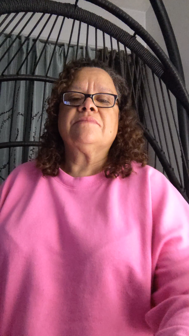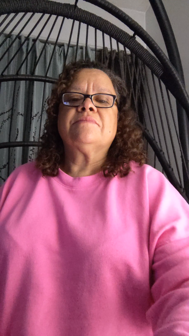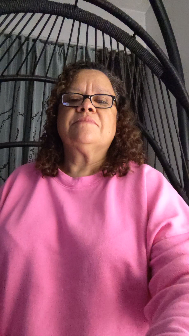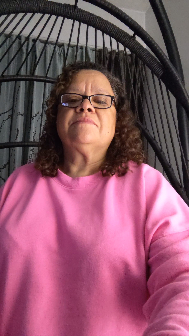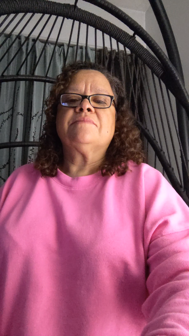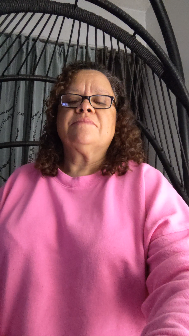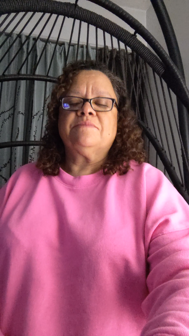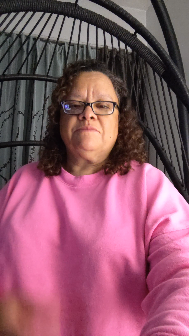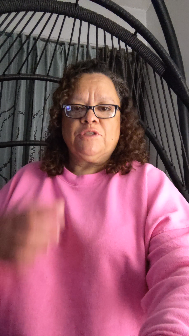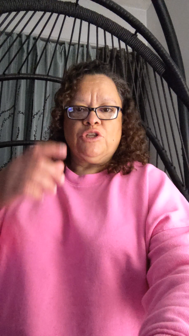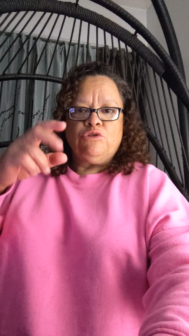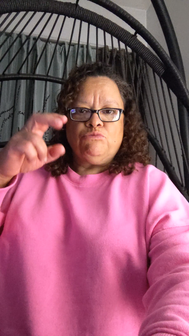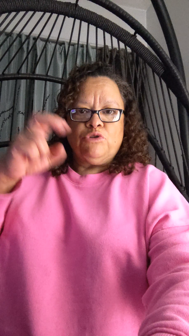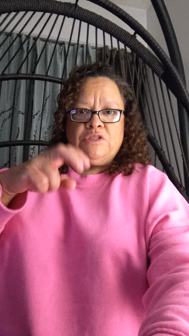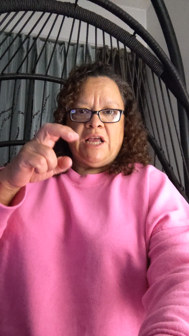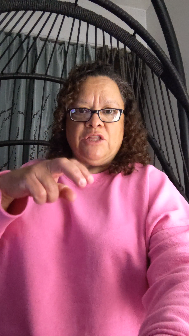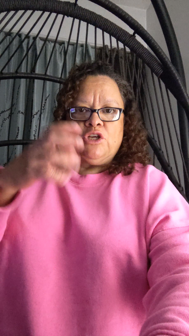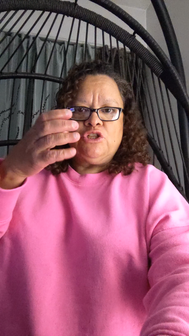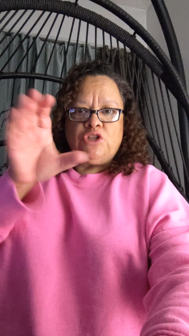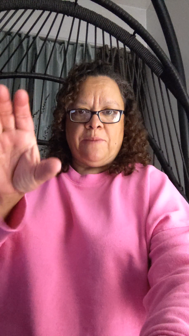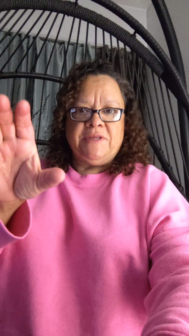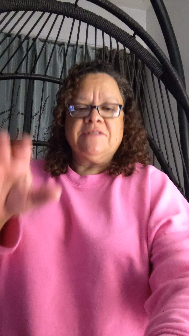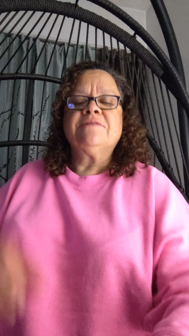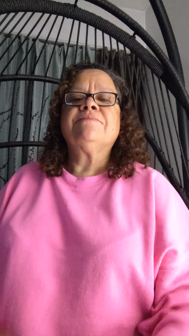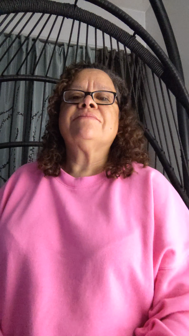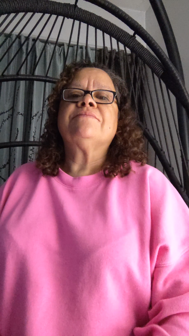potato chip